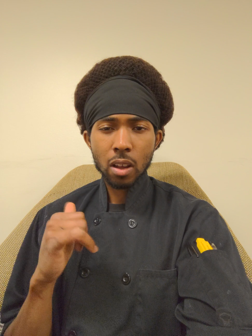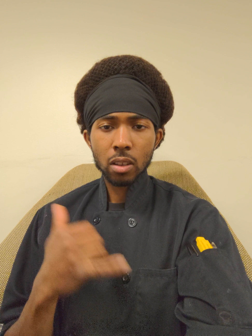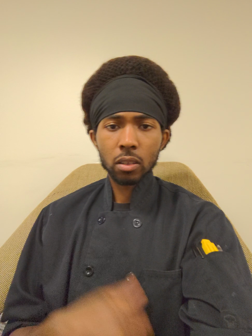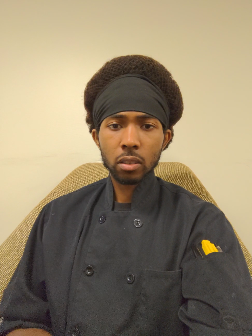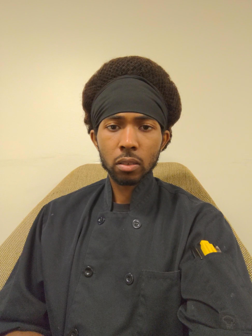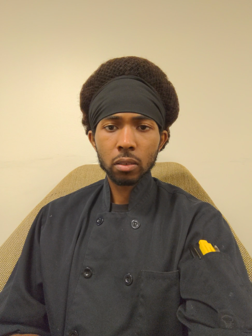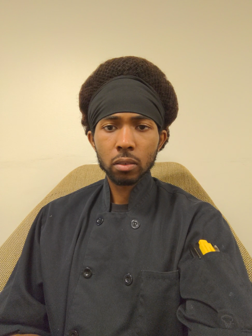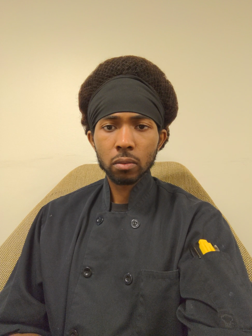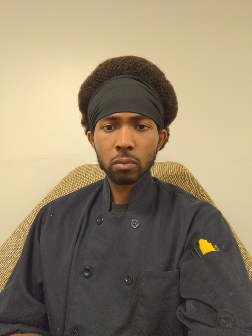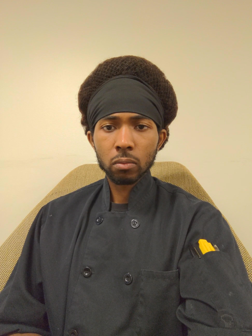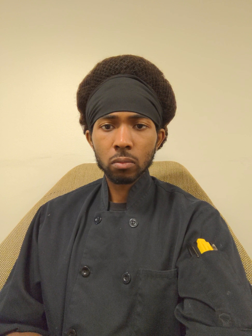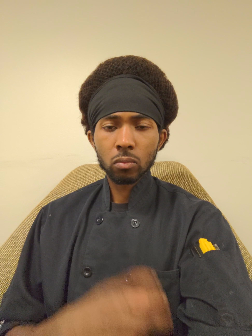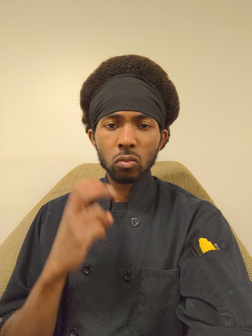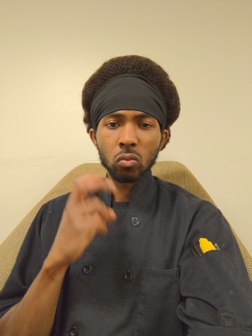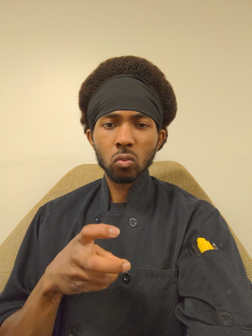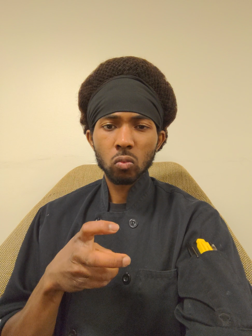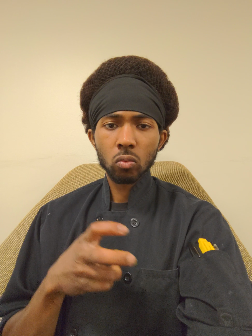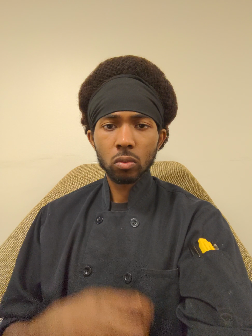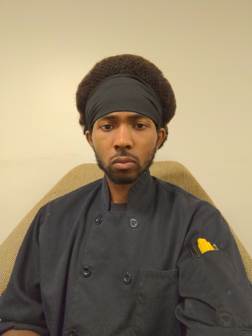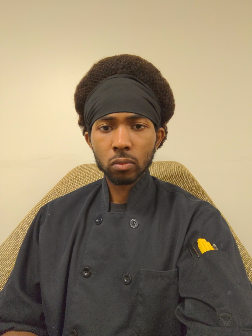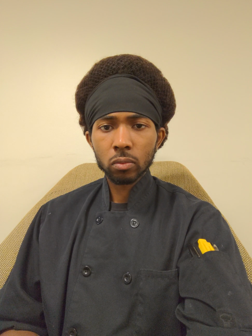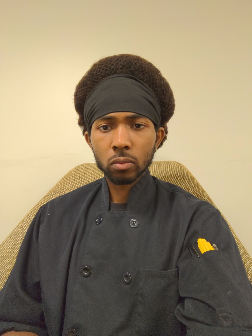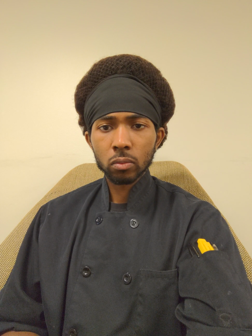hard